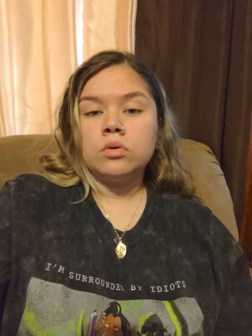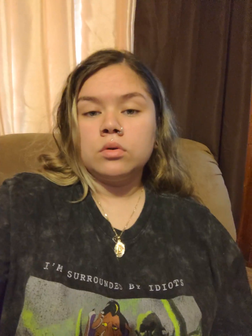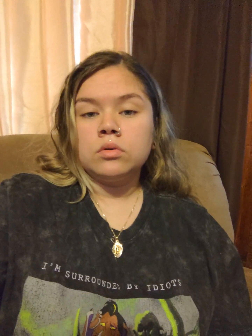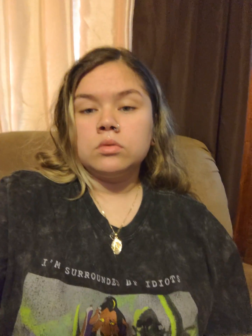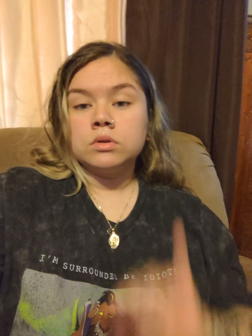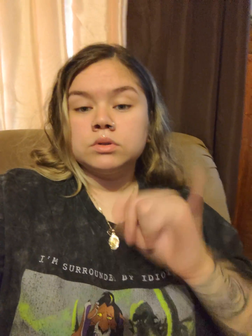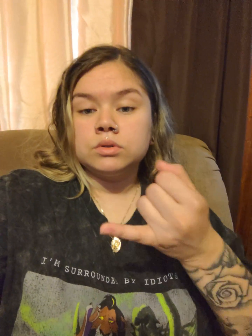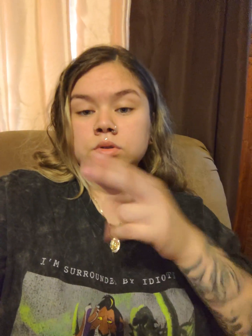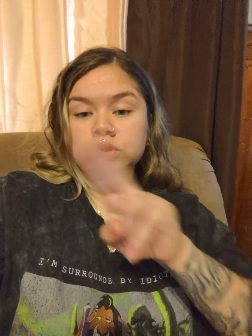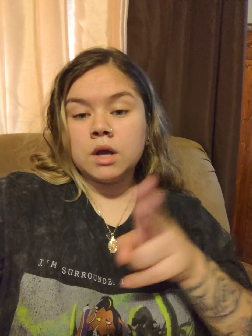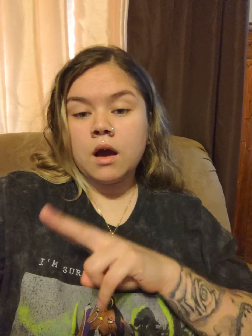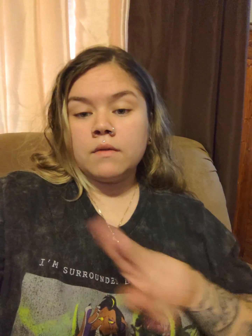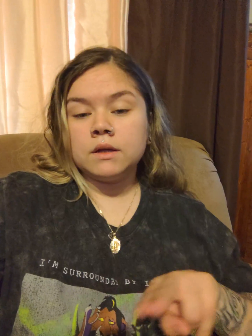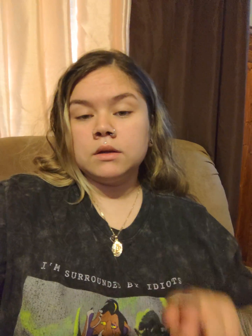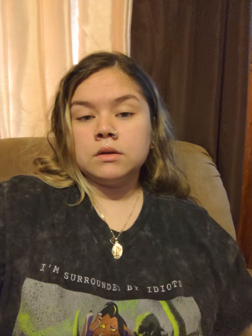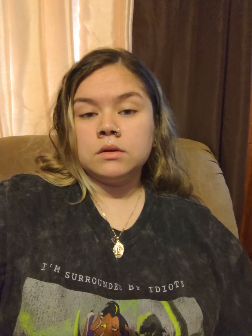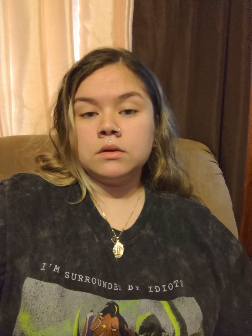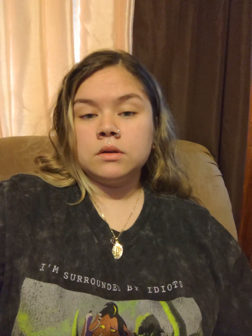jelly